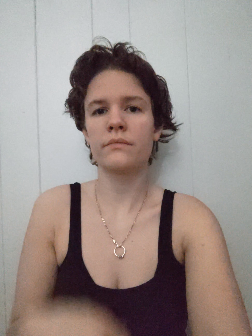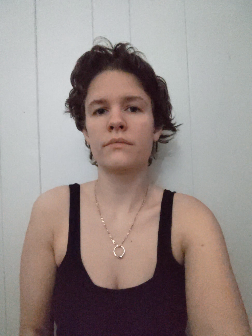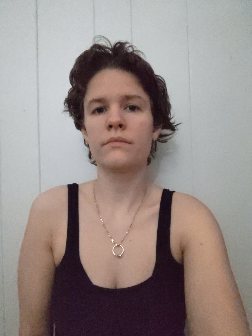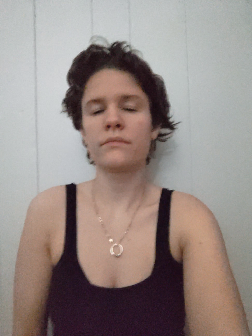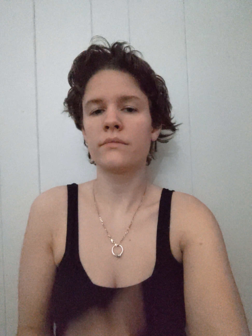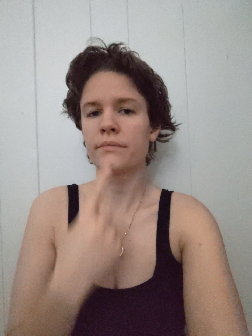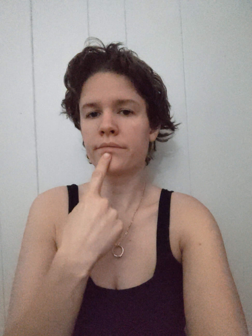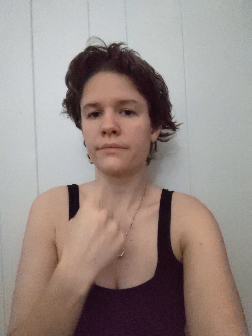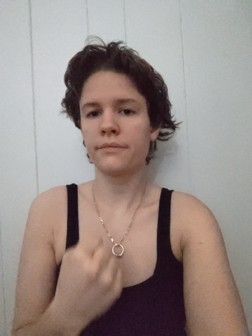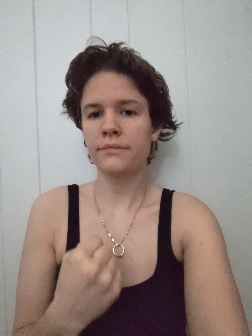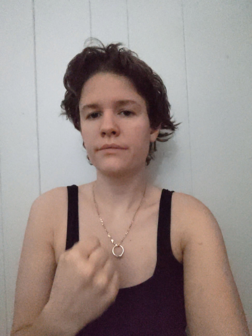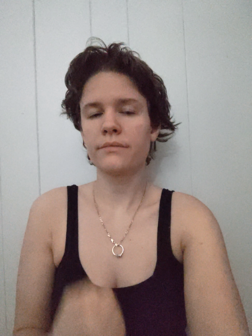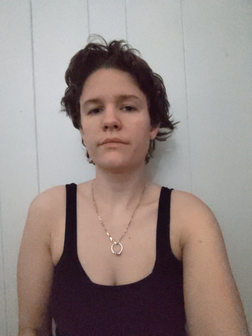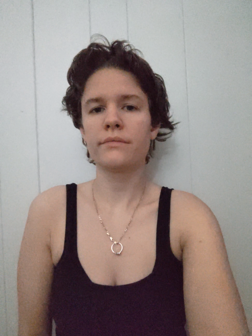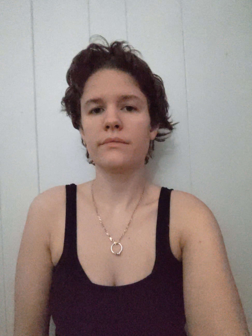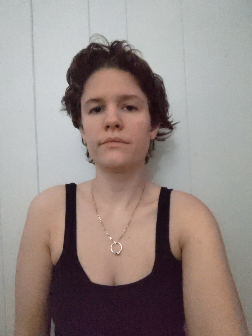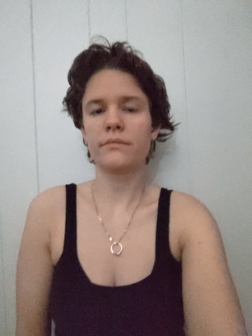red